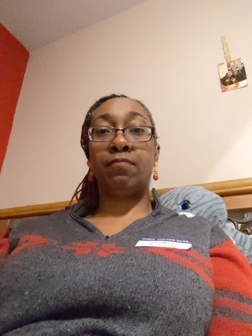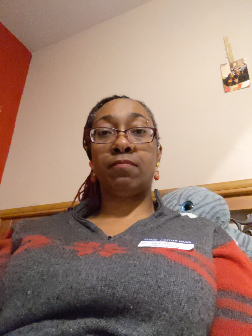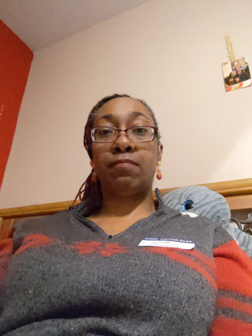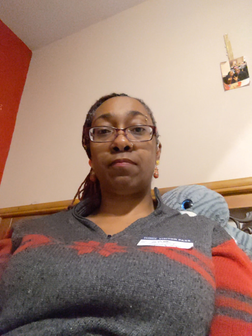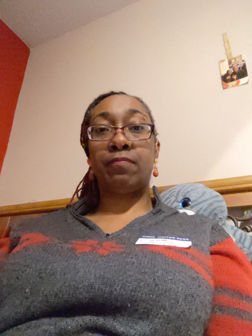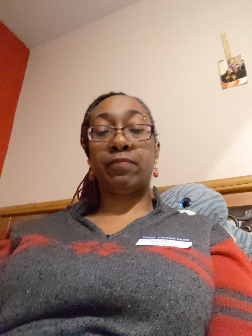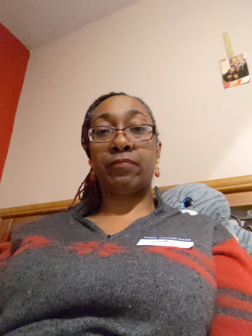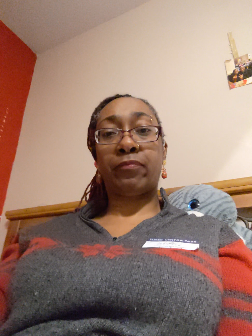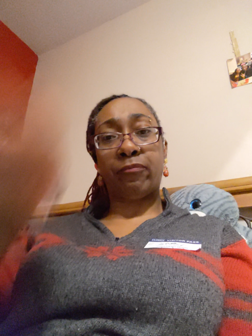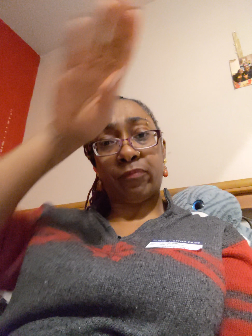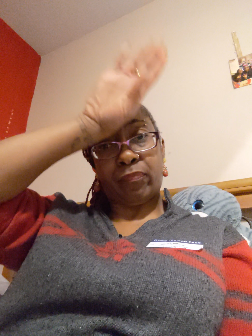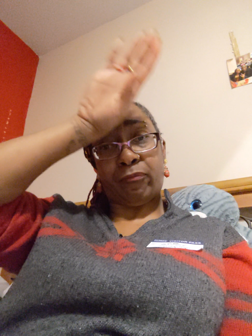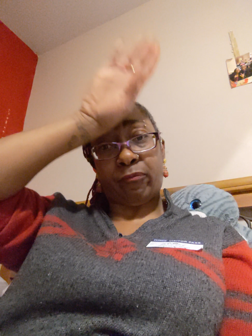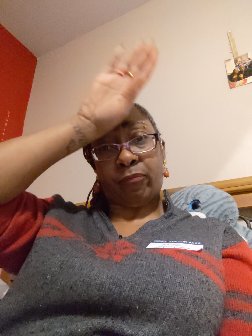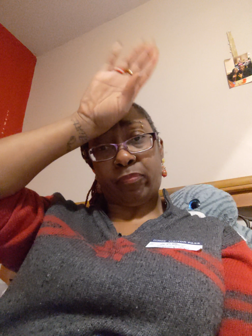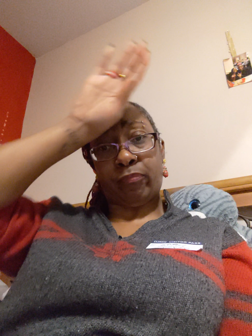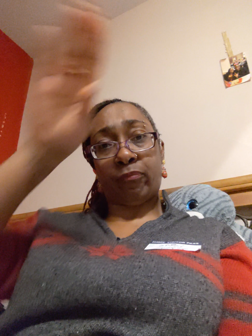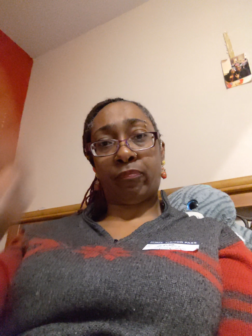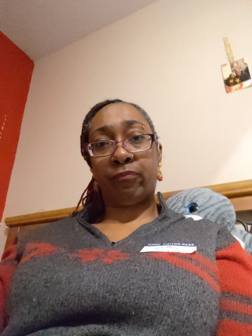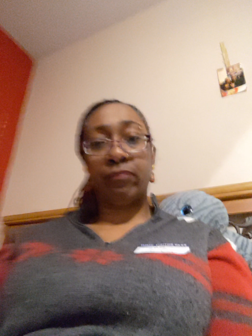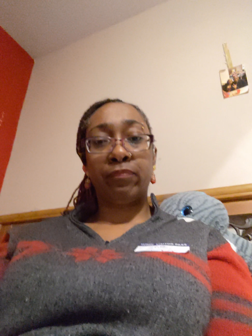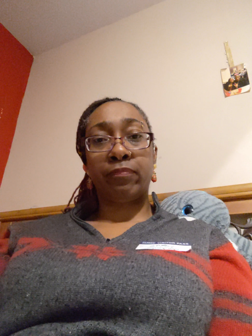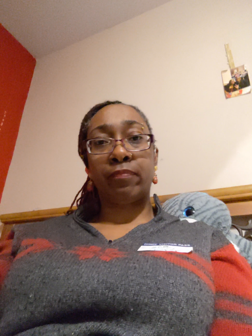fireman